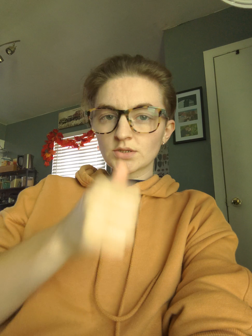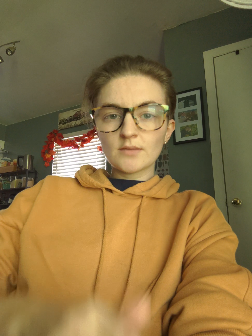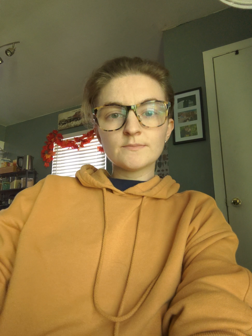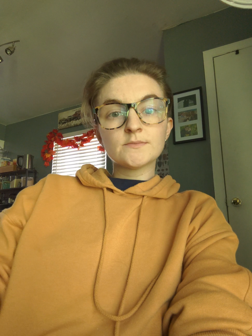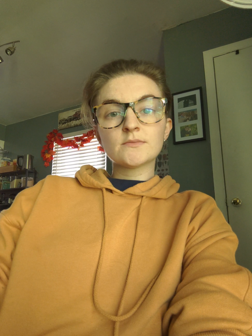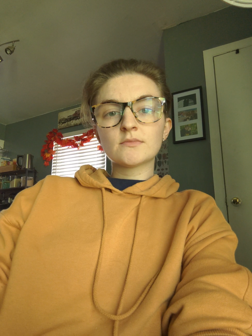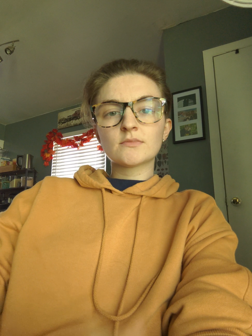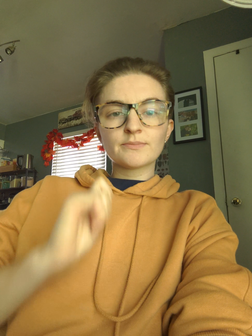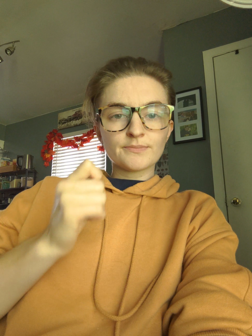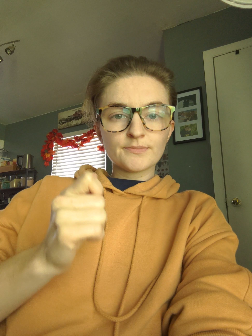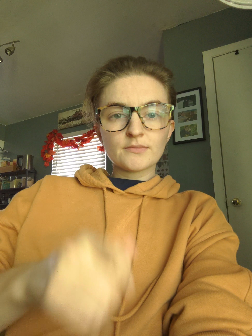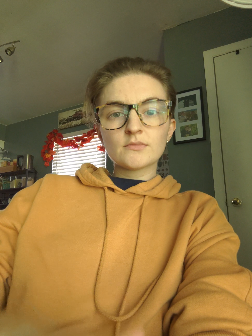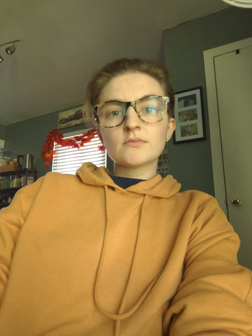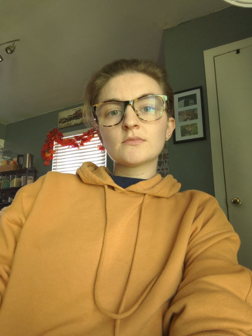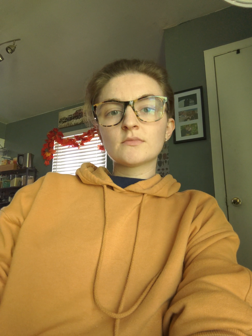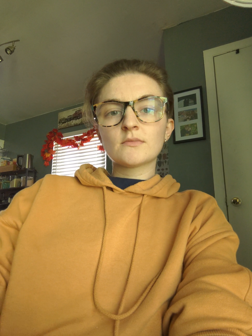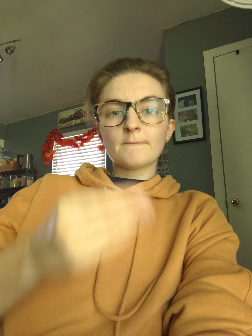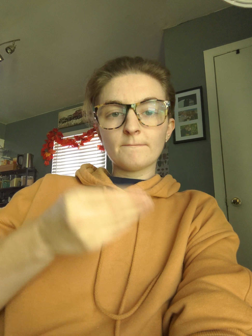bat